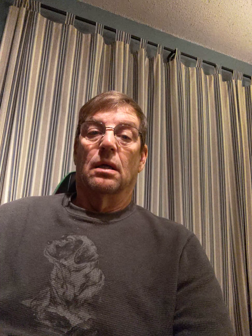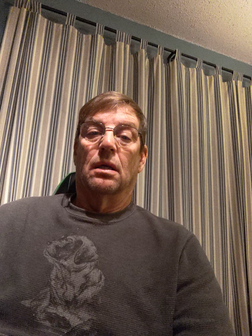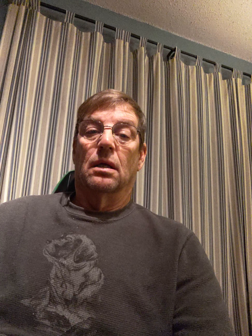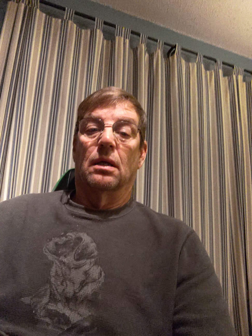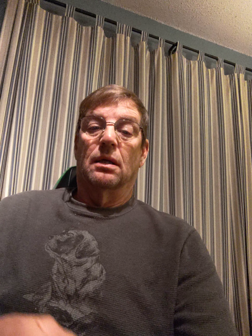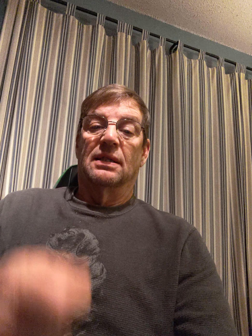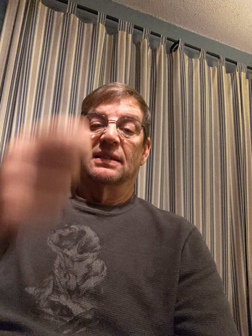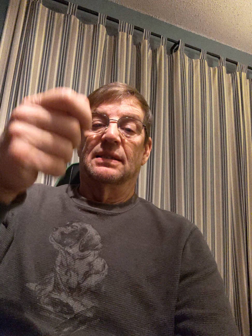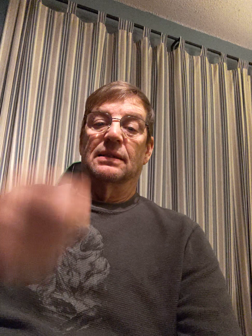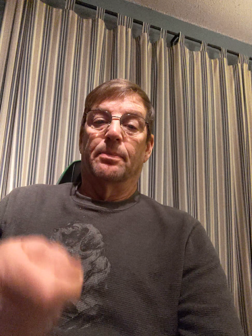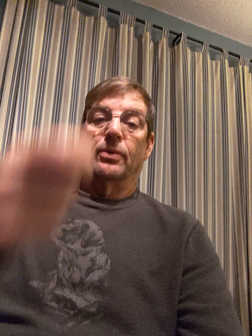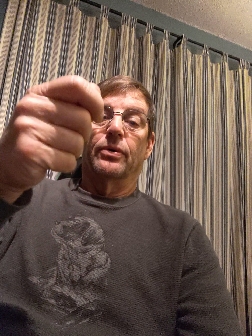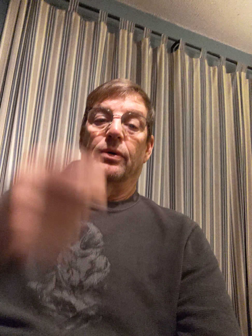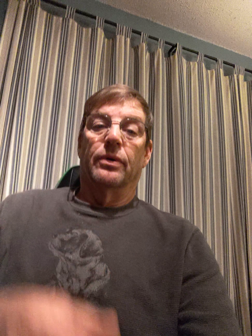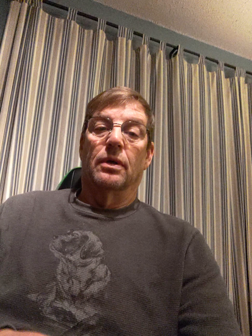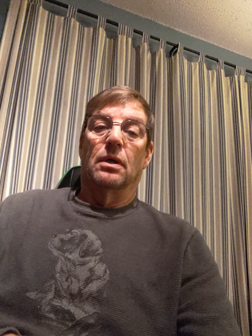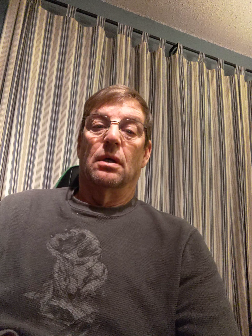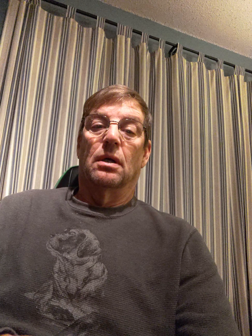zipper